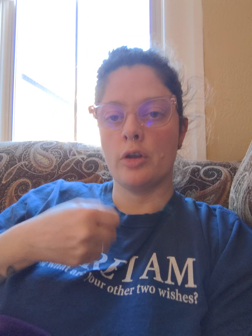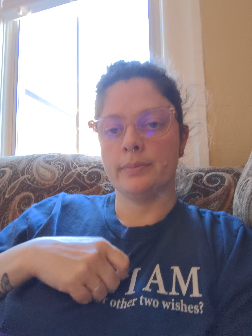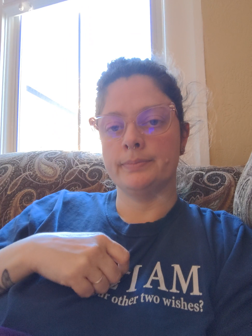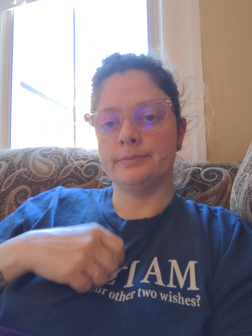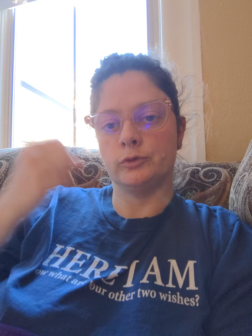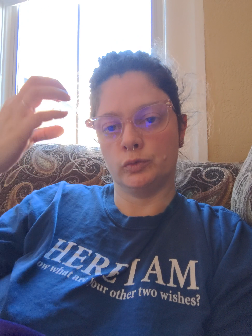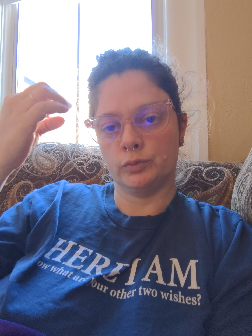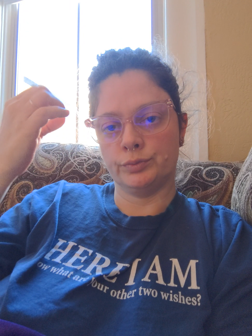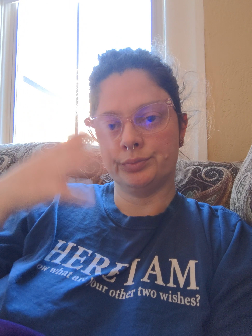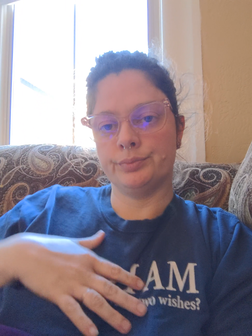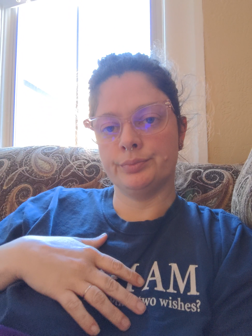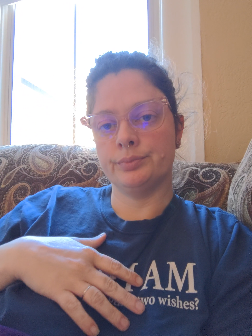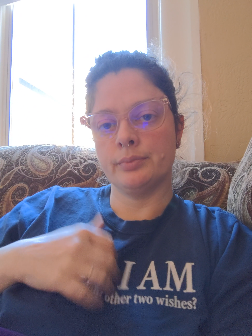shower